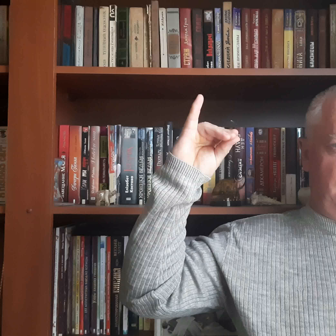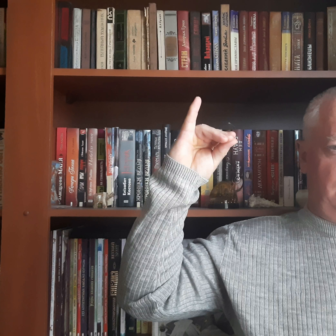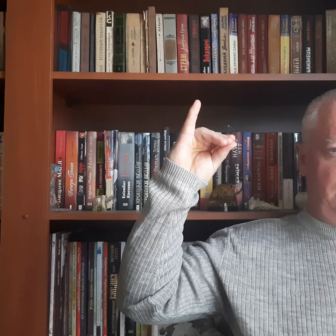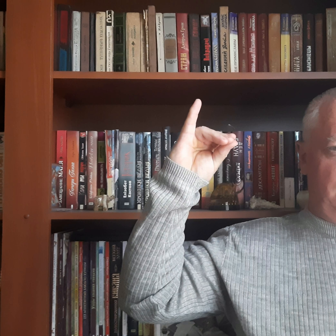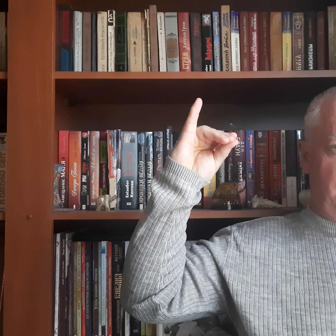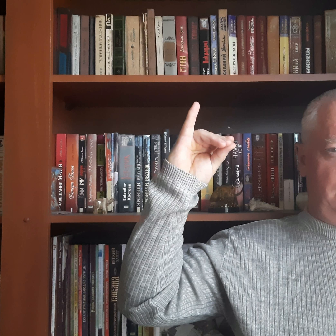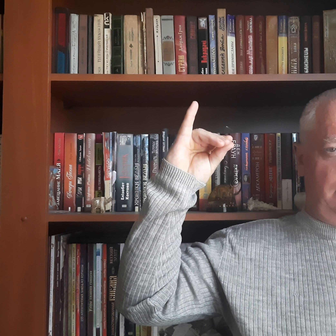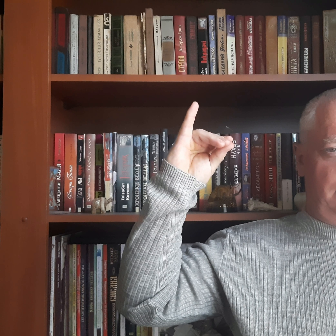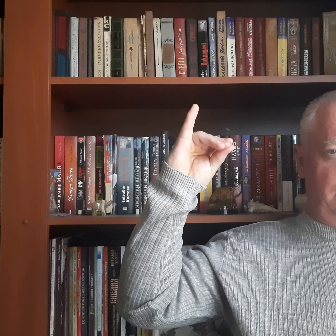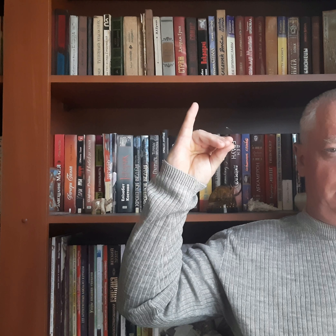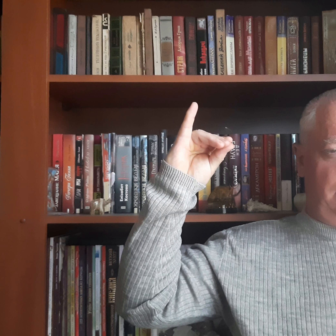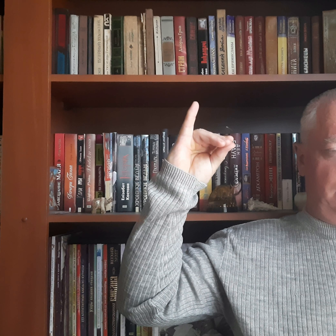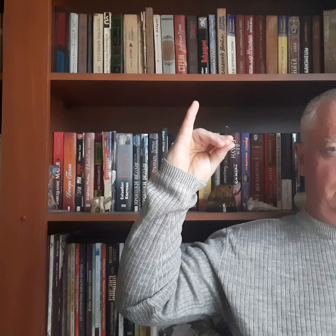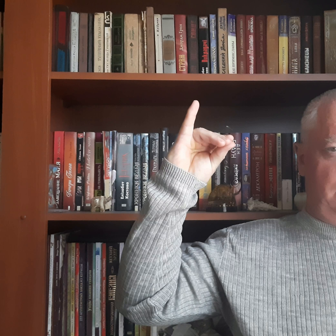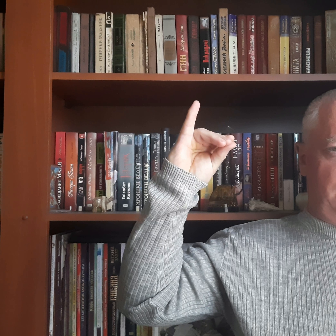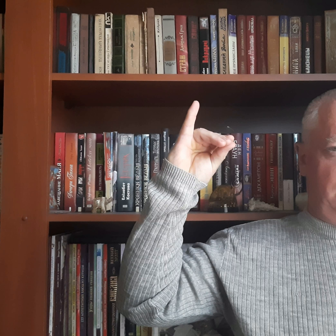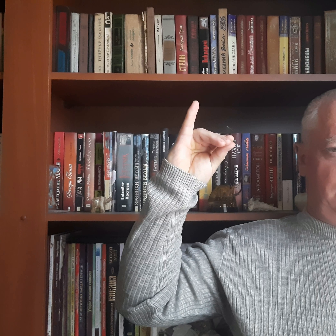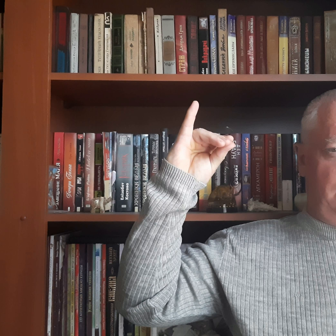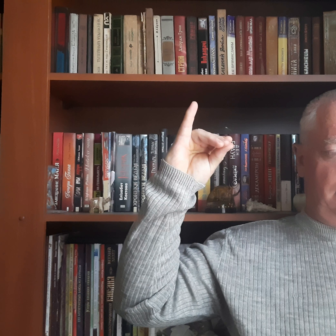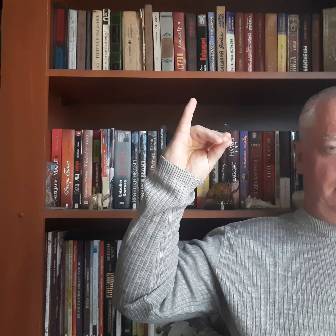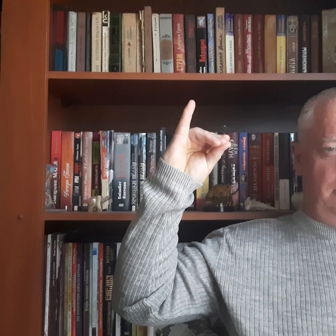Ю